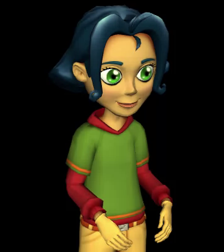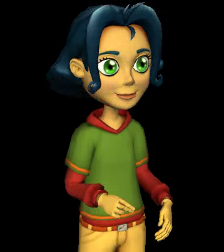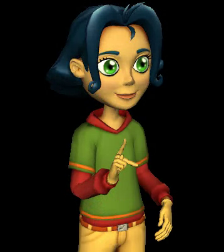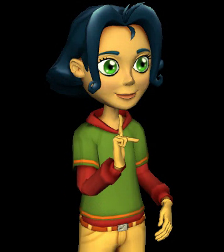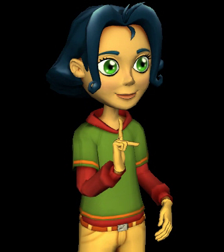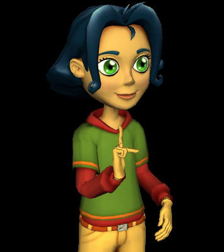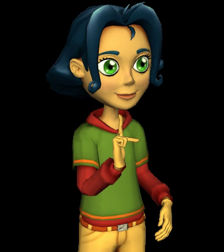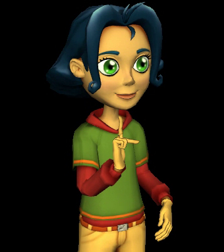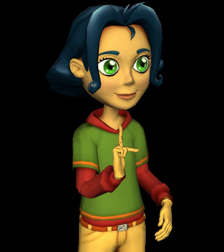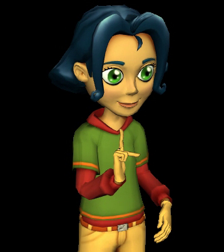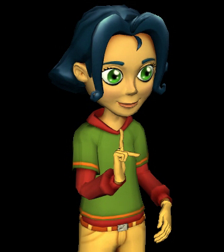كيلوجرامات